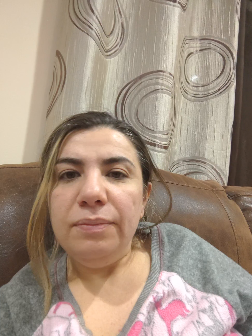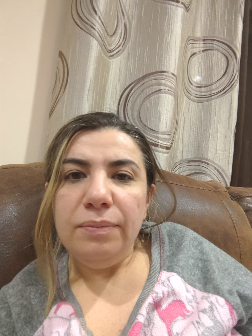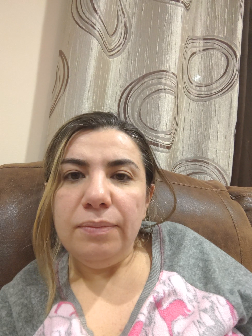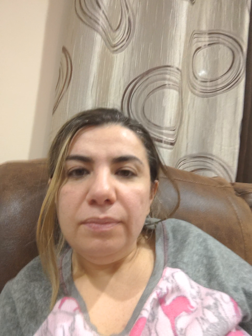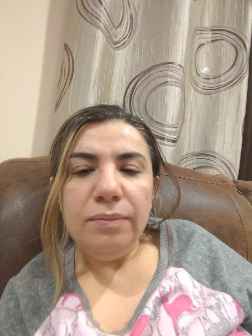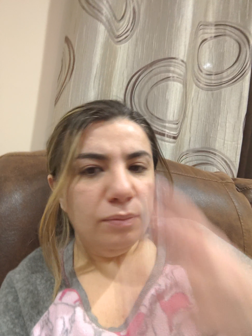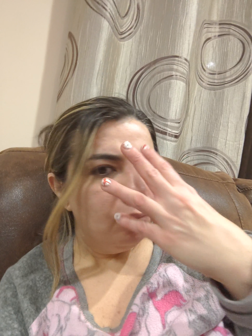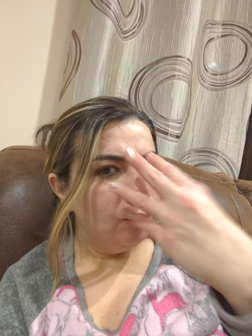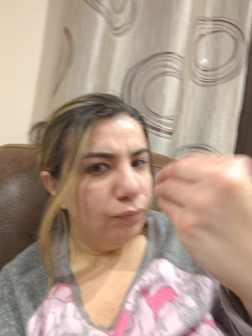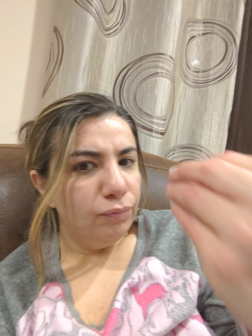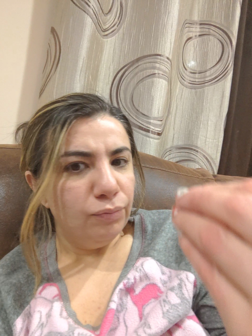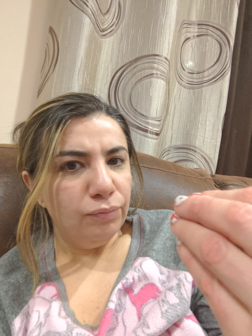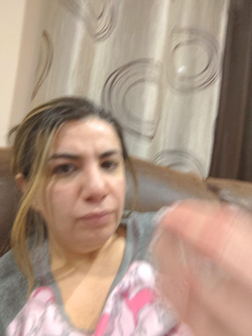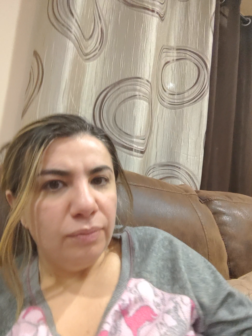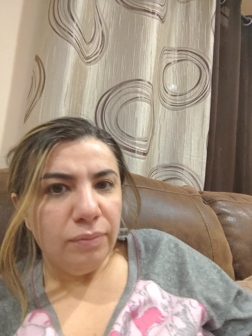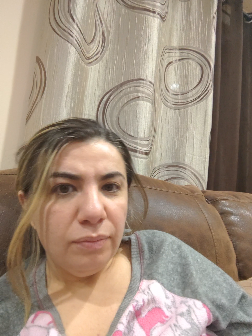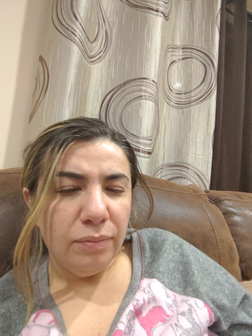wolf